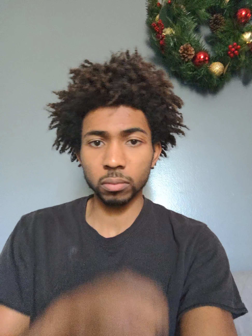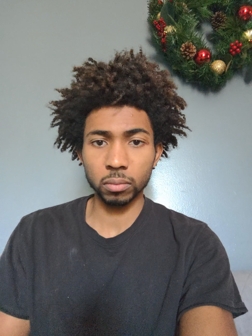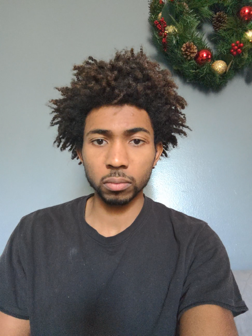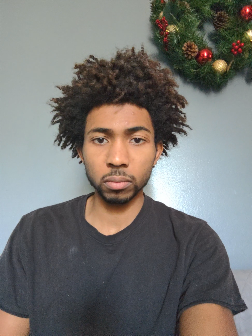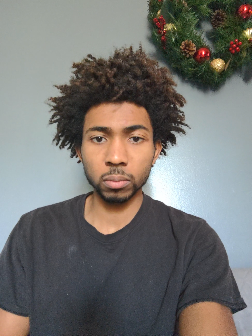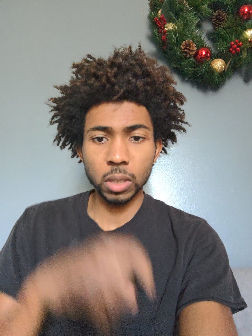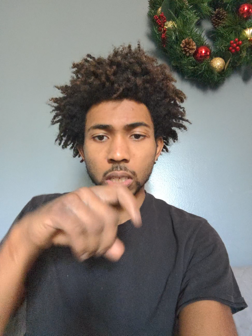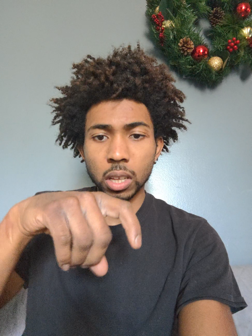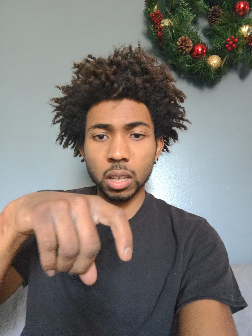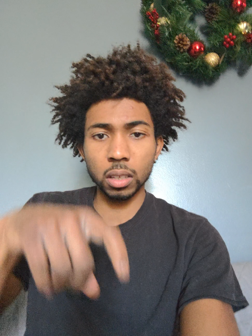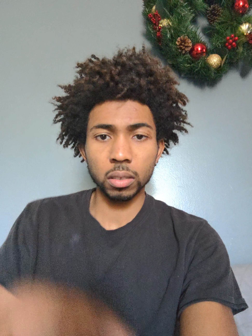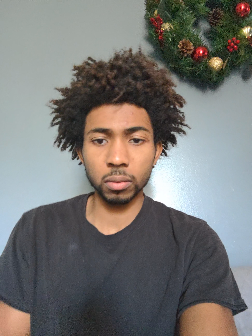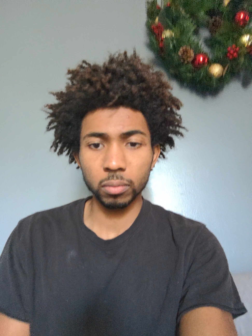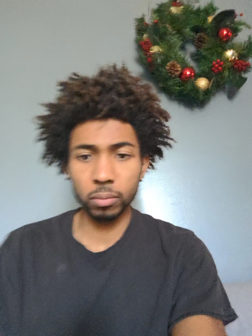time